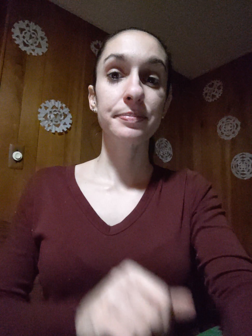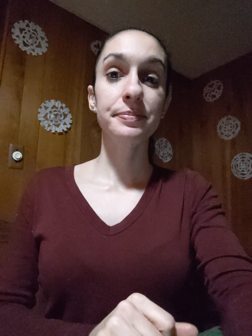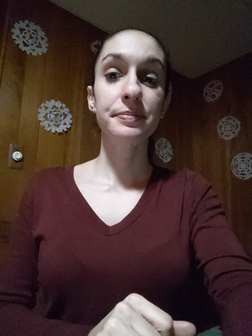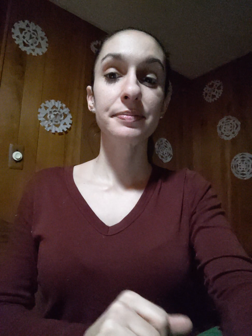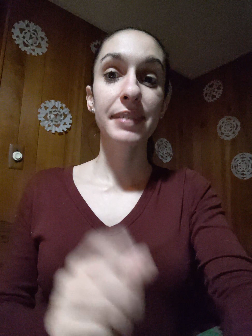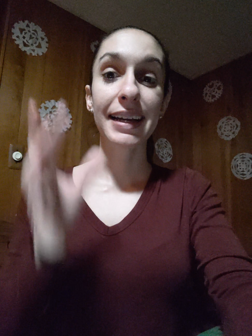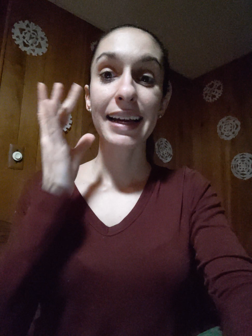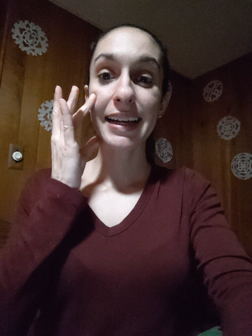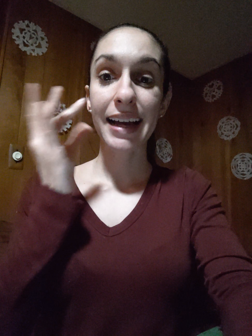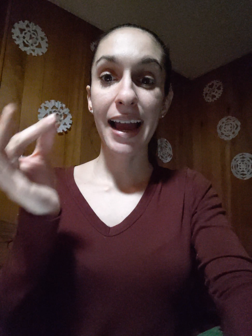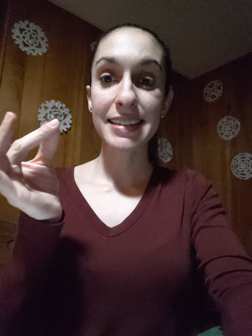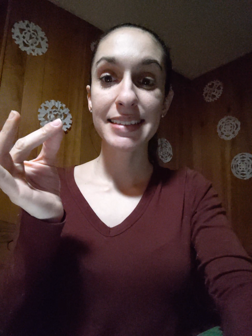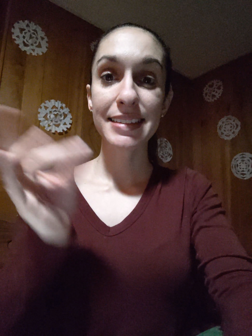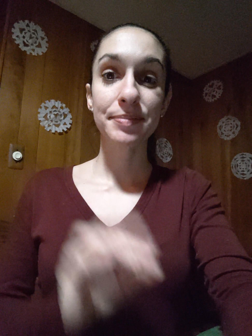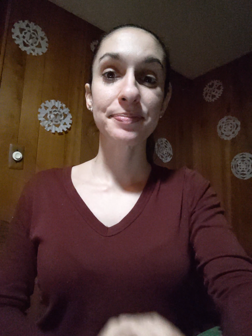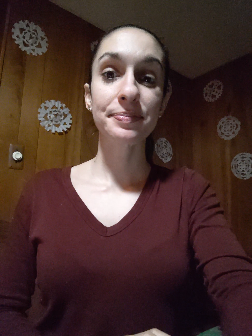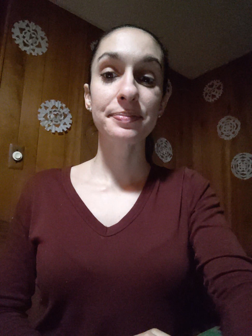cat